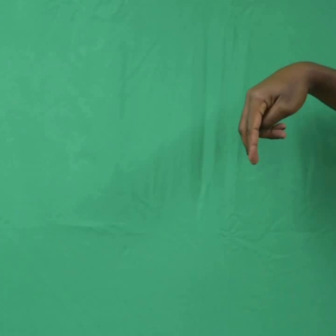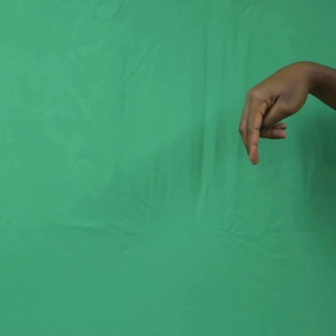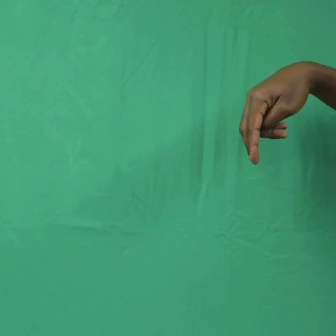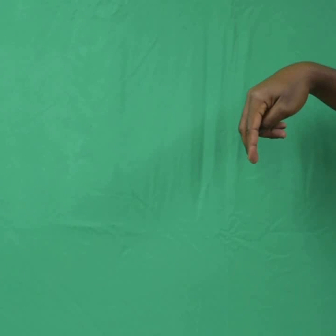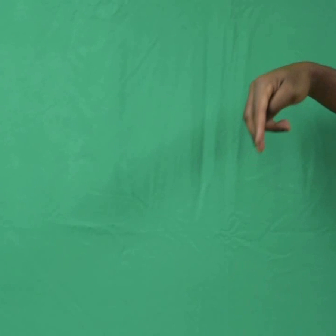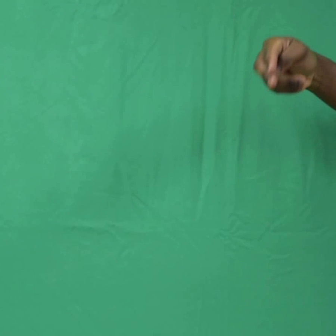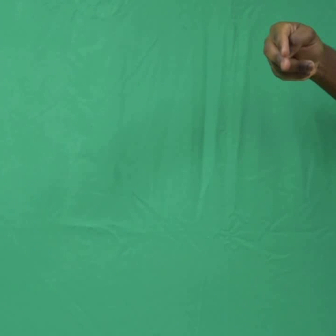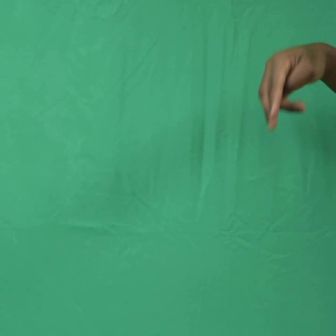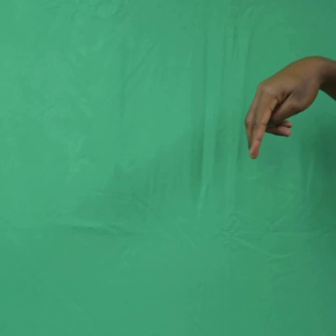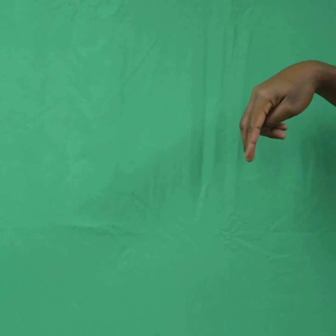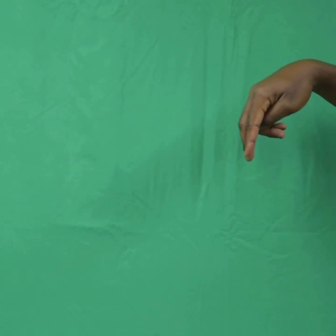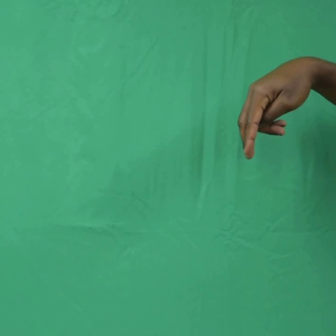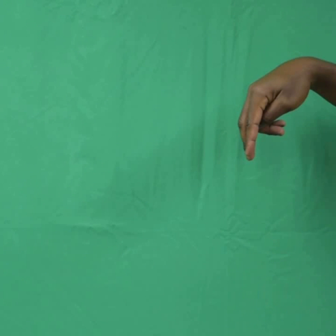Ñ